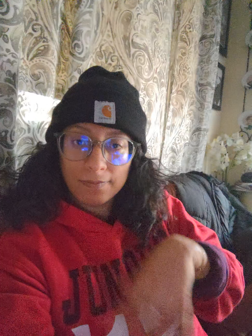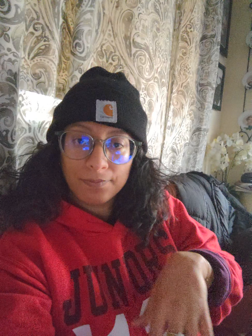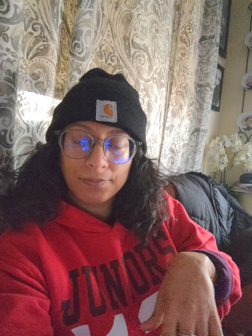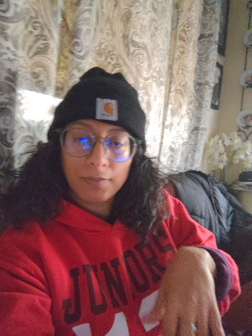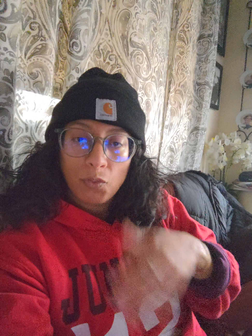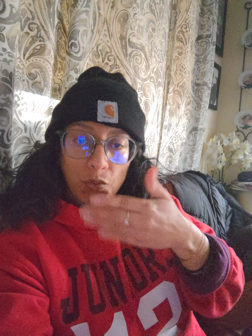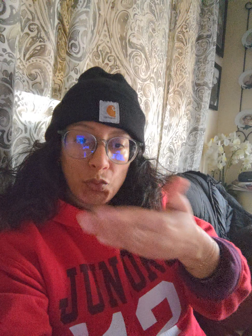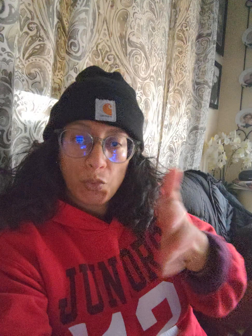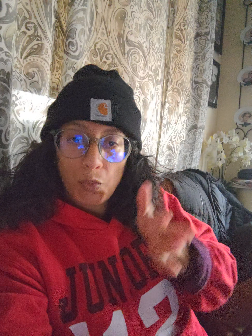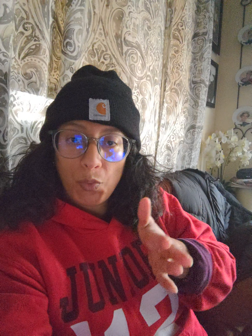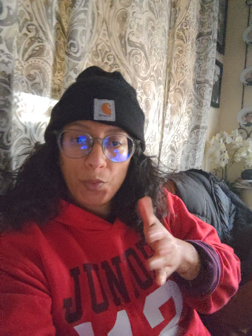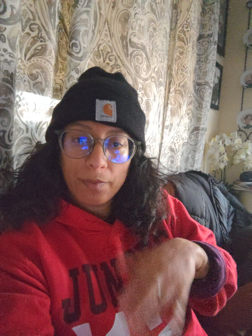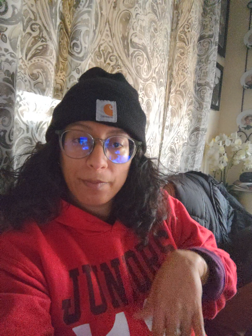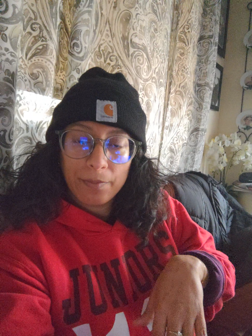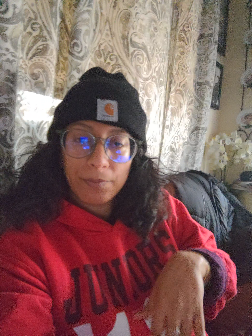room